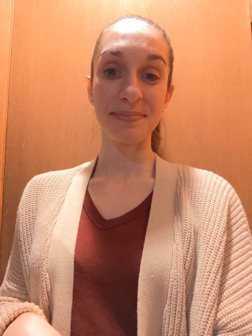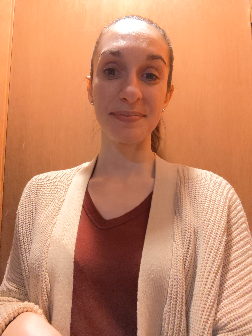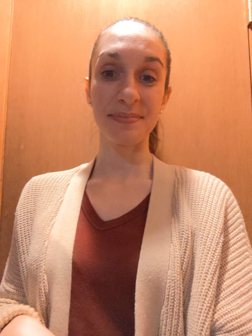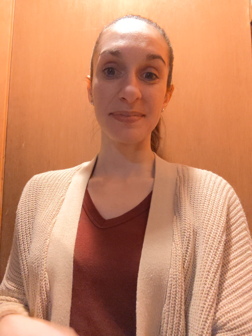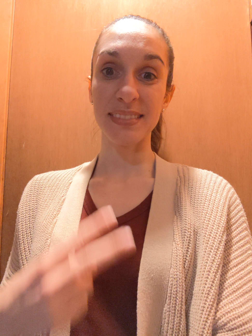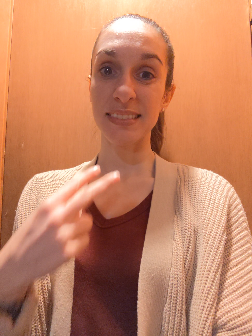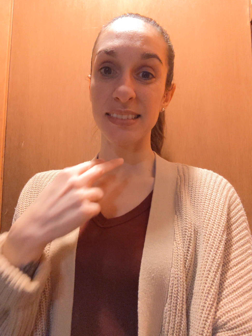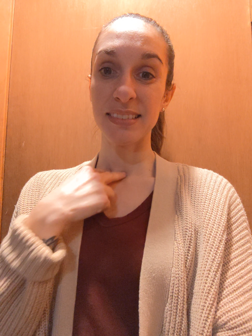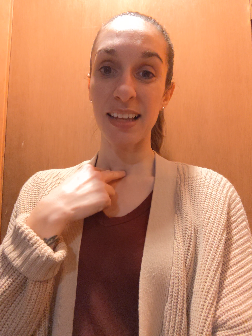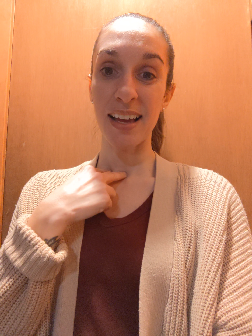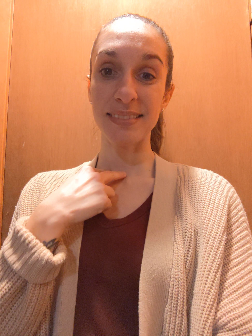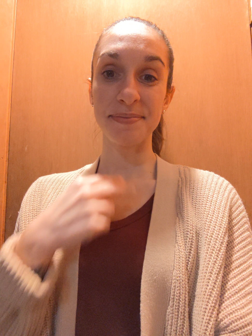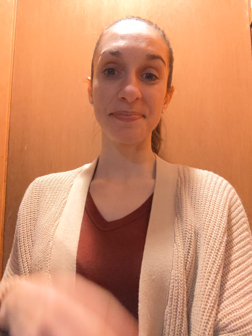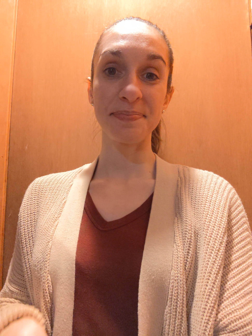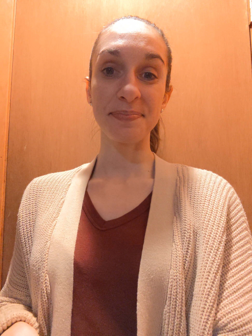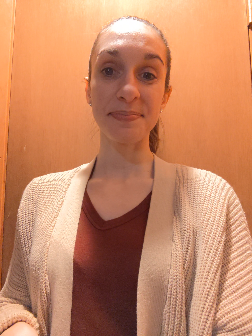stuck